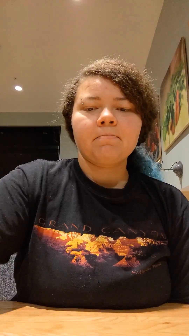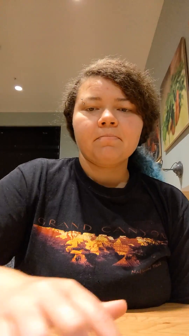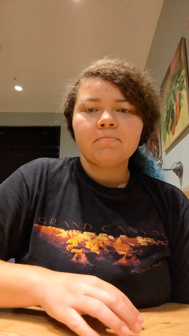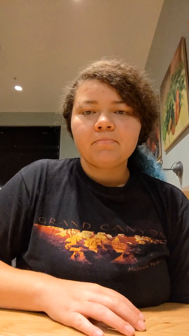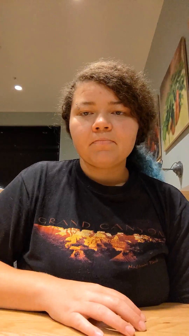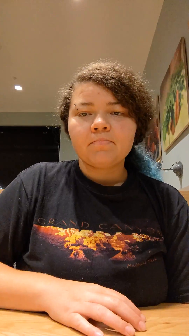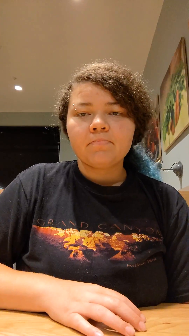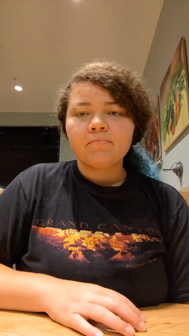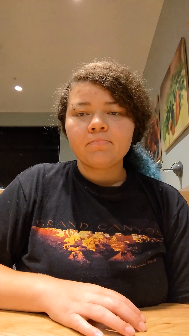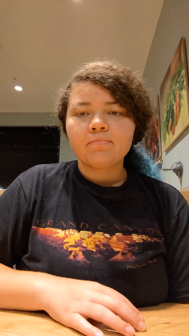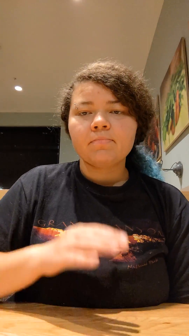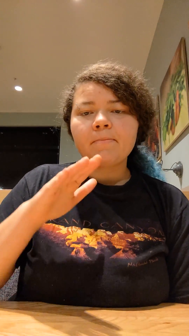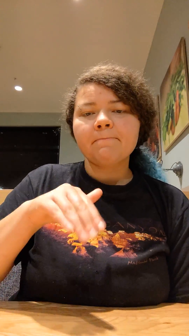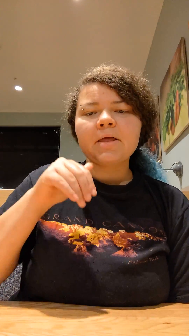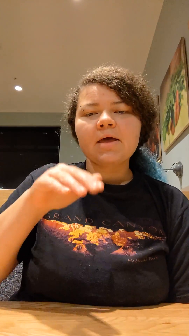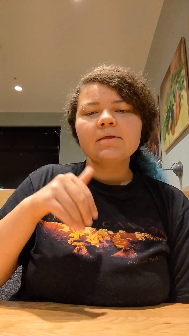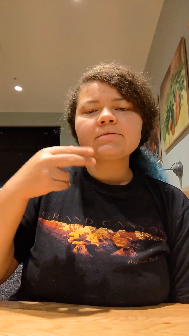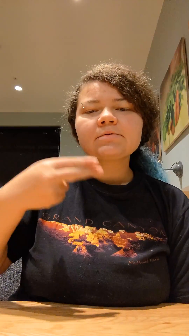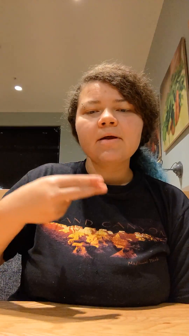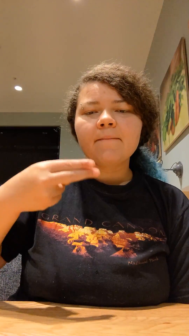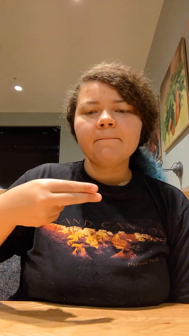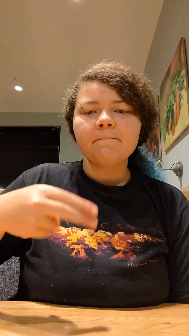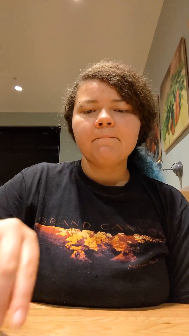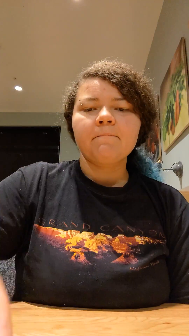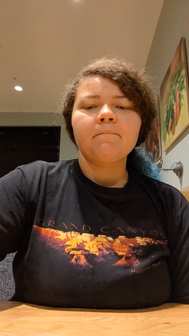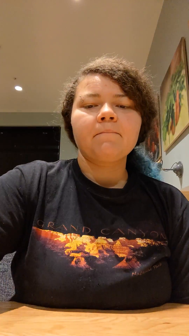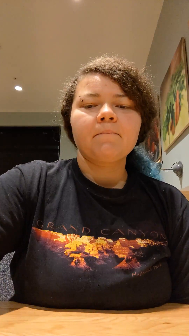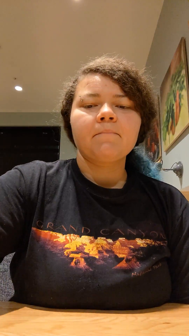pet's name